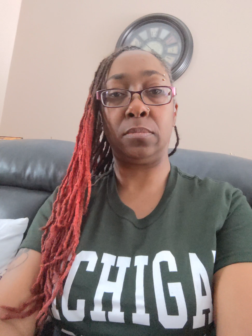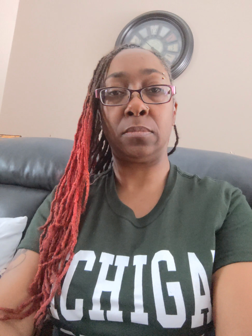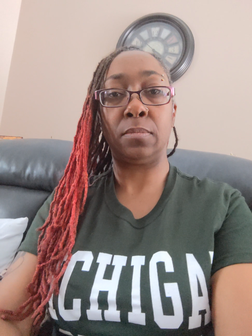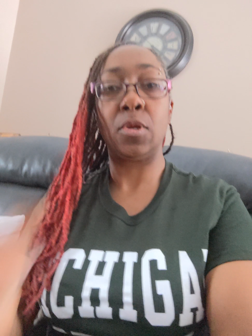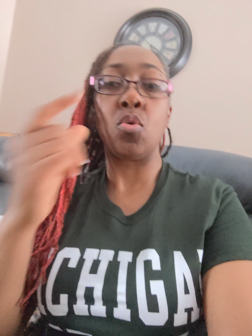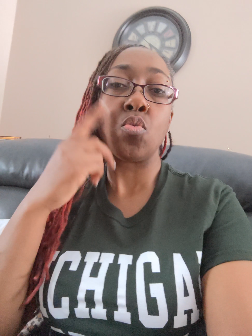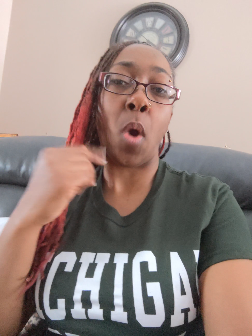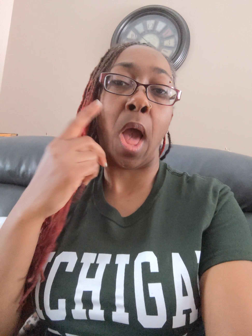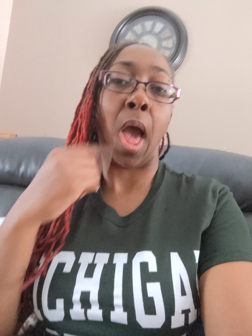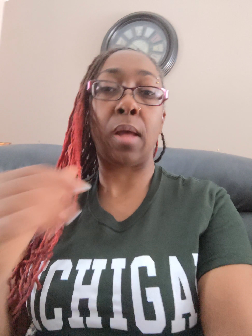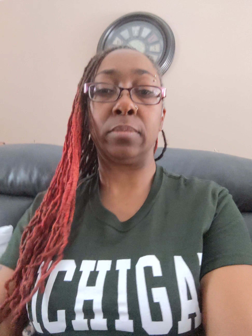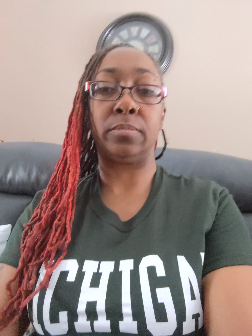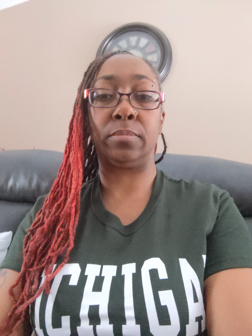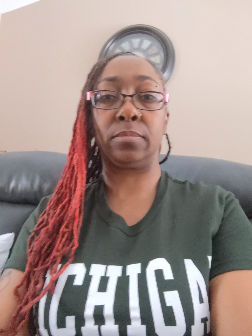cry